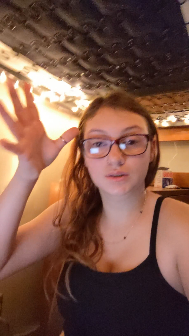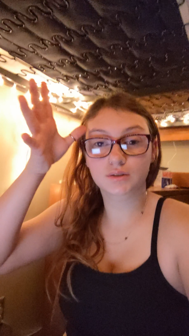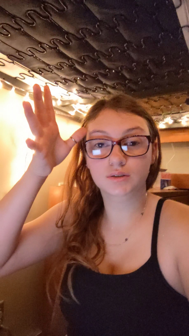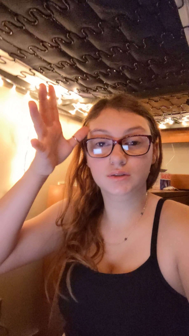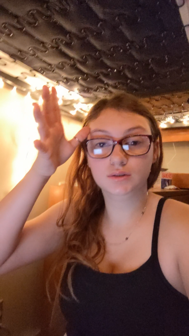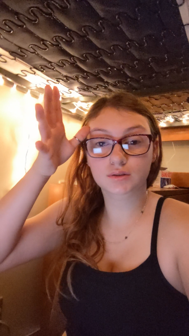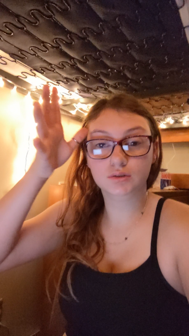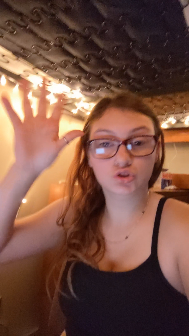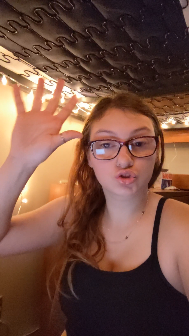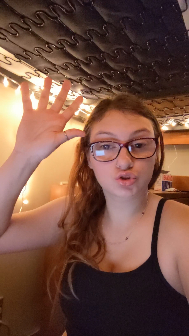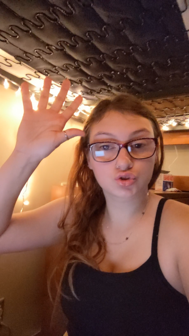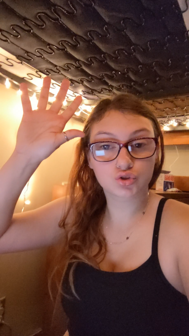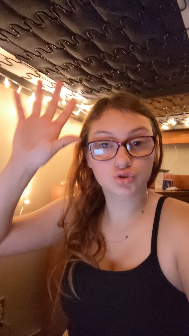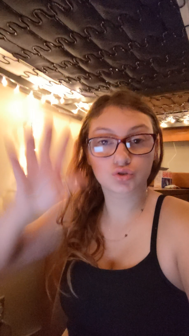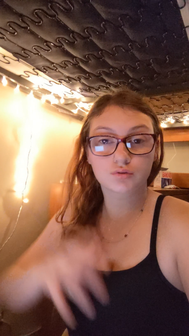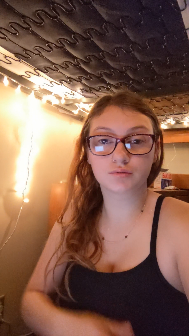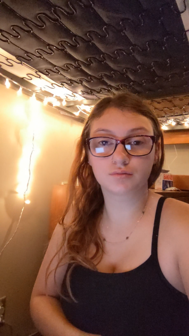deer